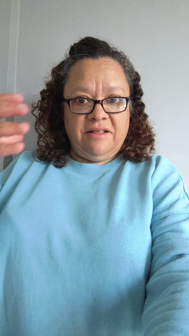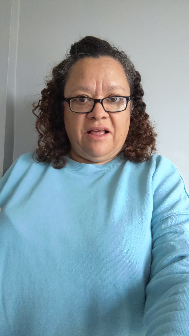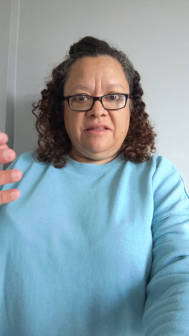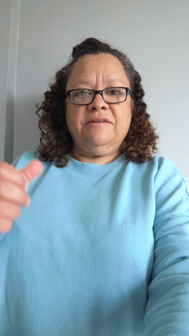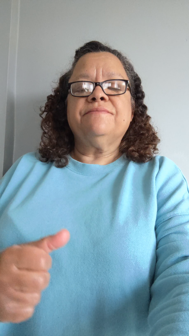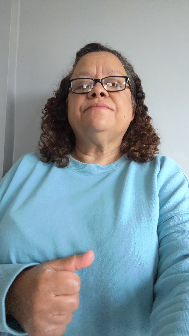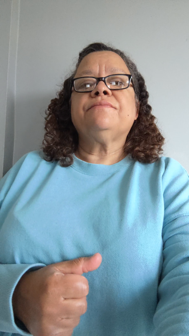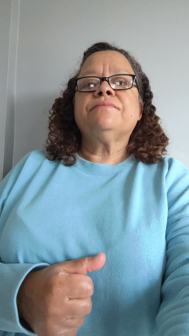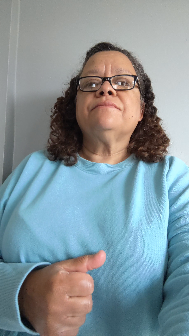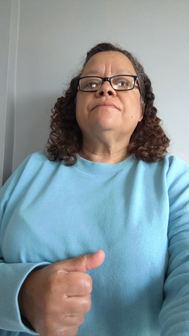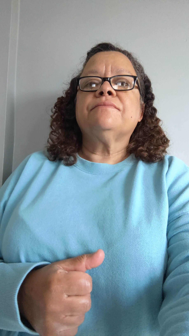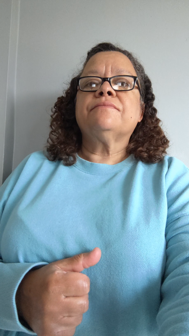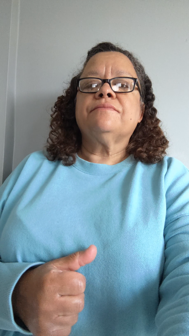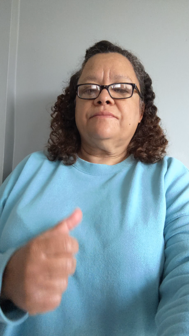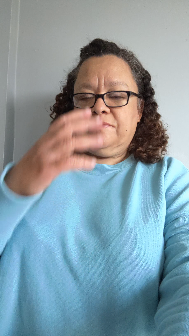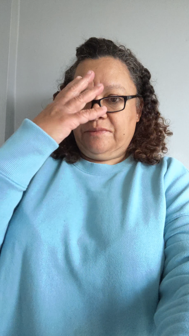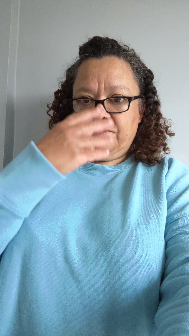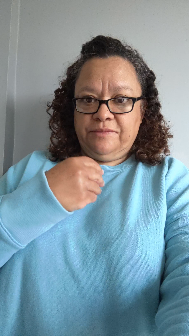asleep